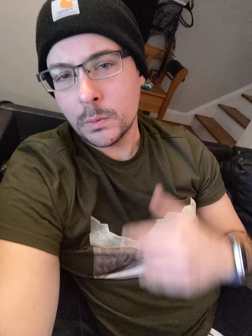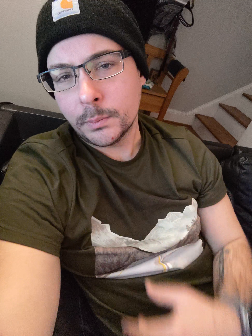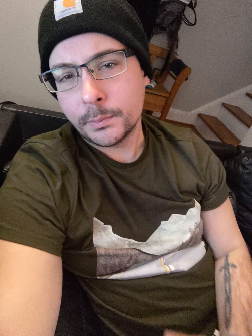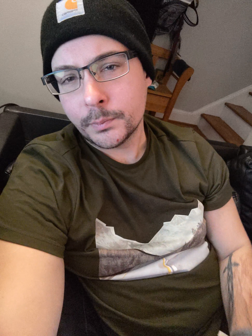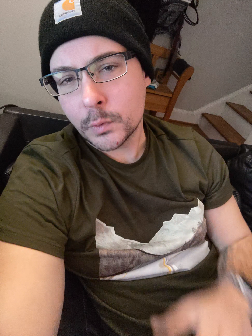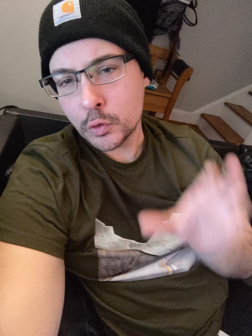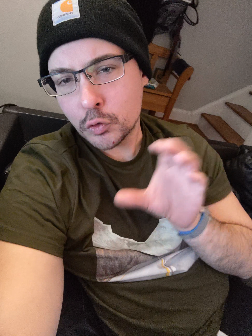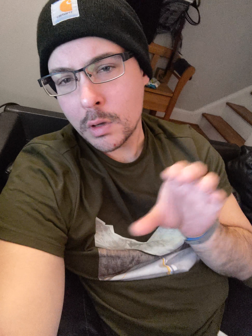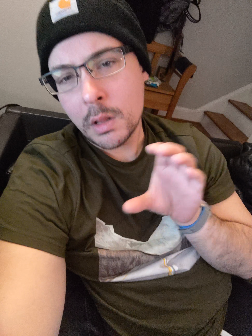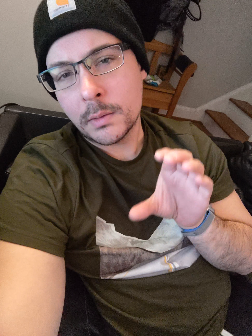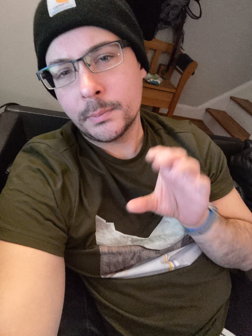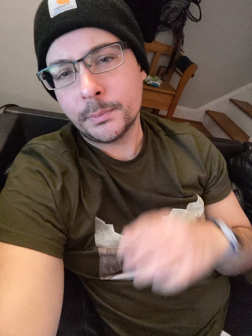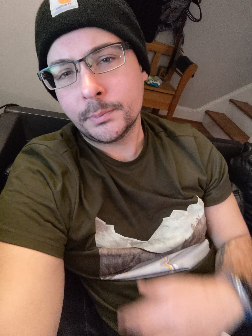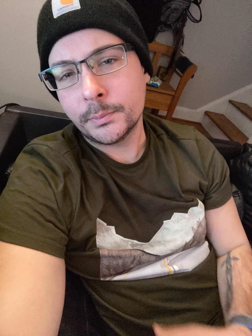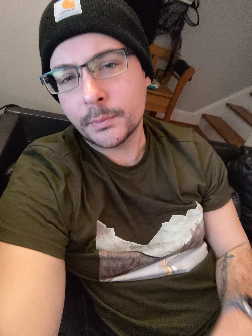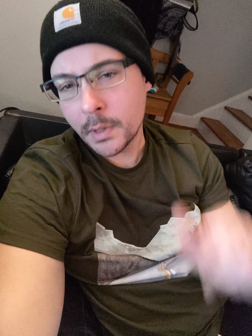chocolate